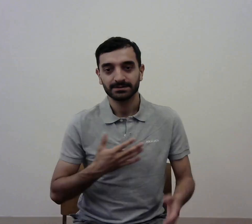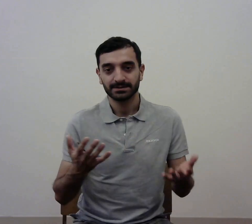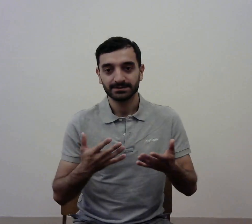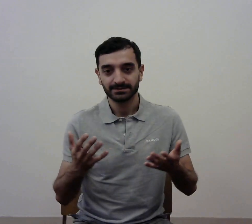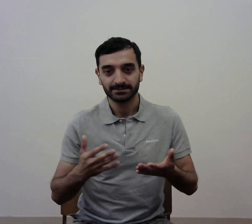hansı